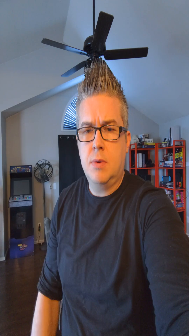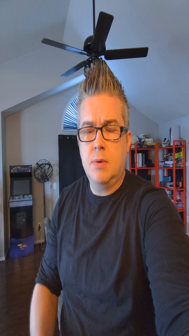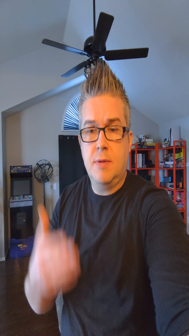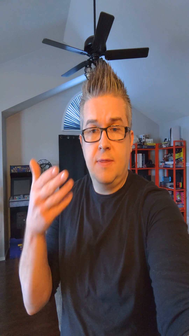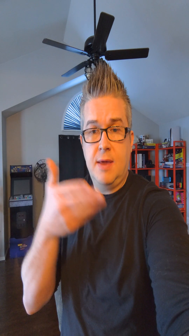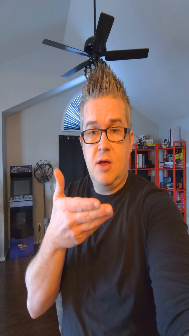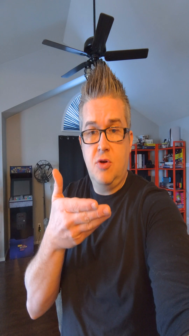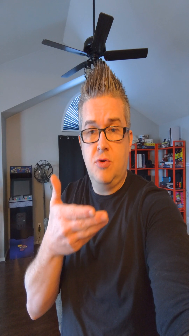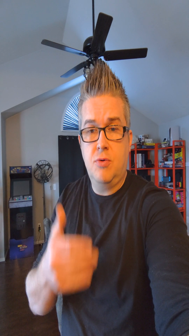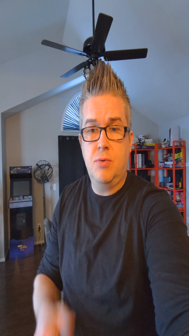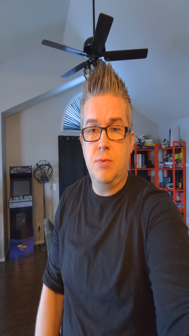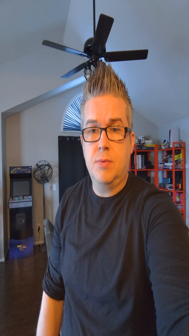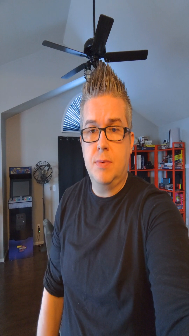there